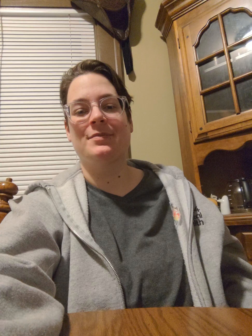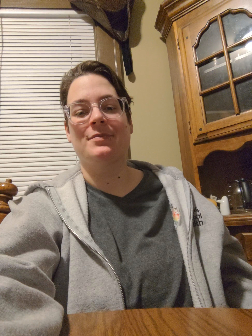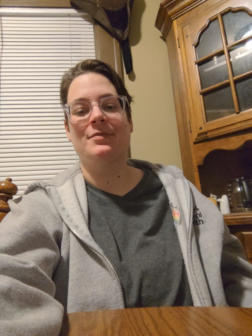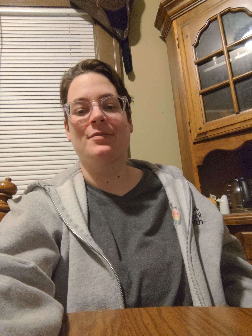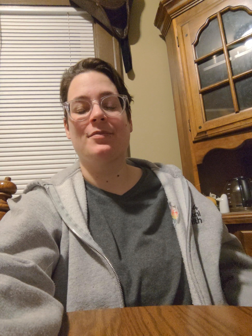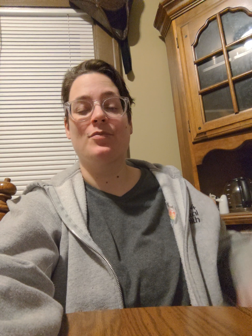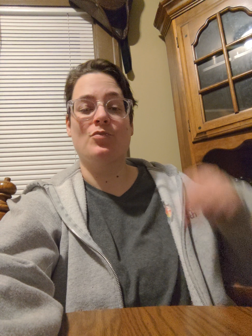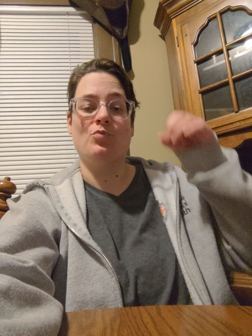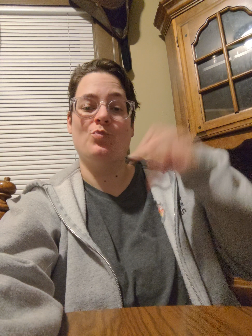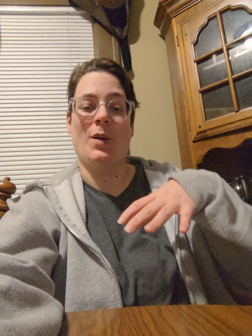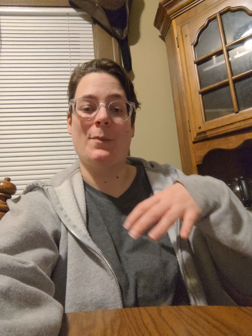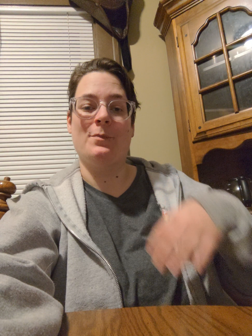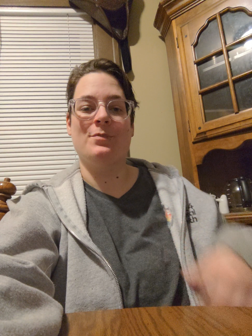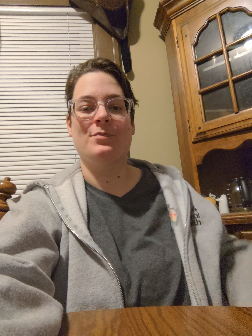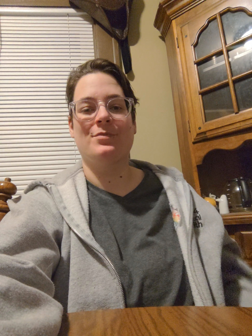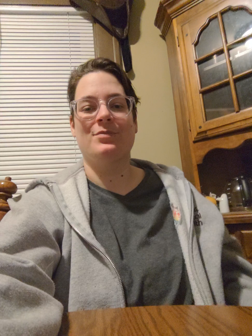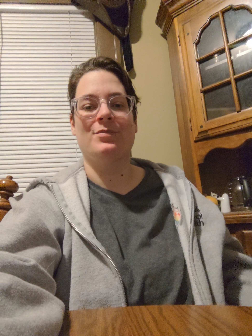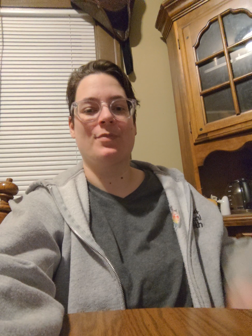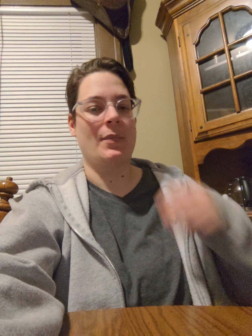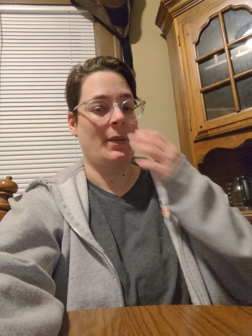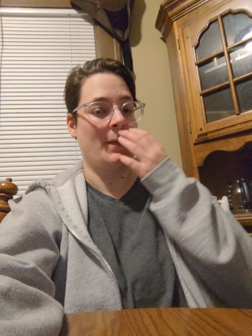drop